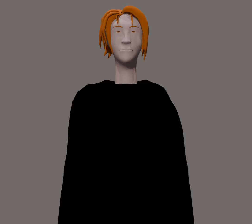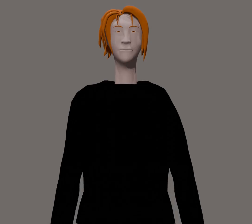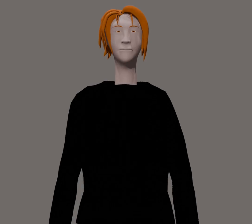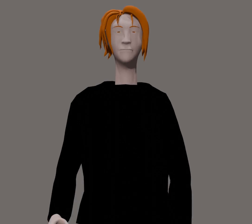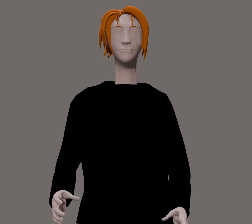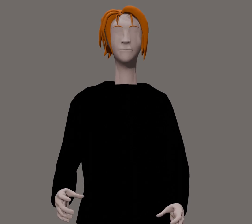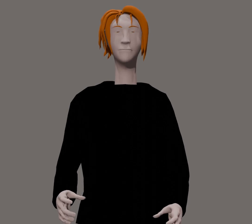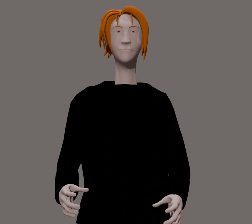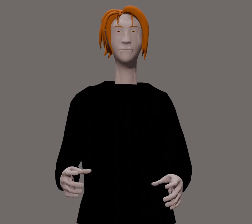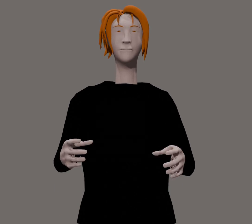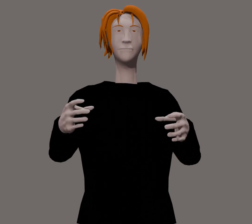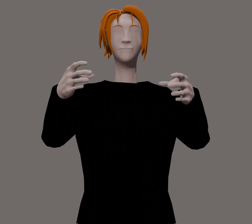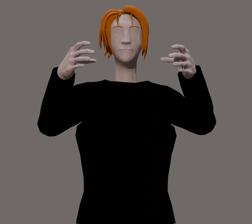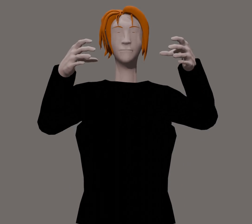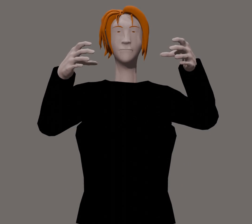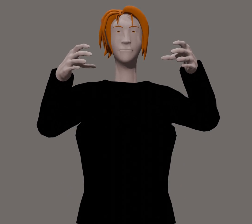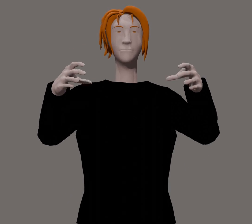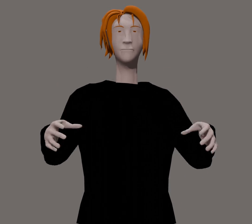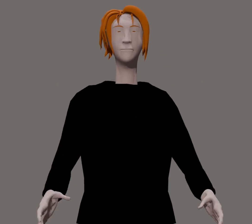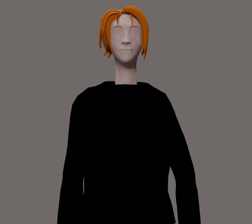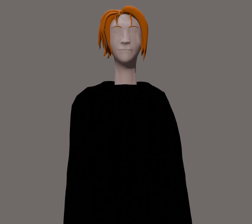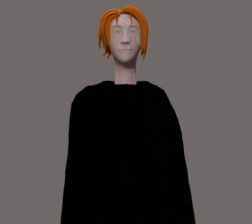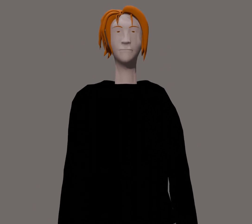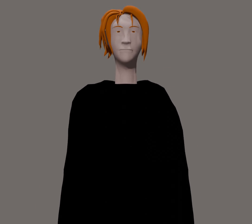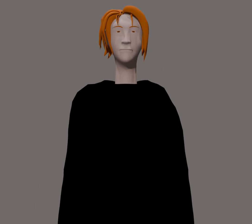Can Container Big